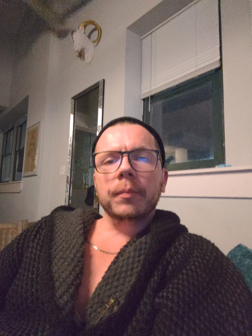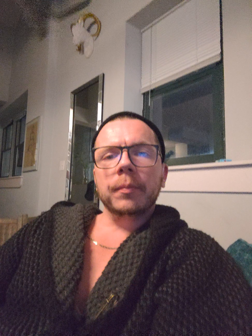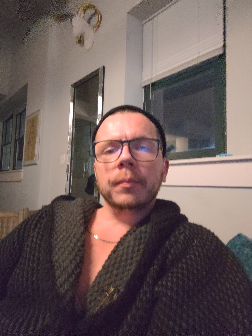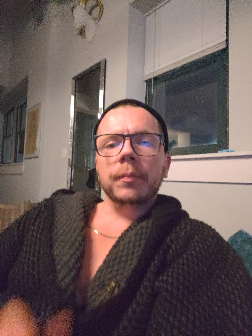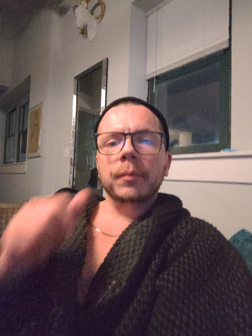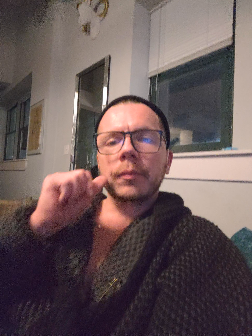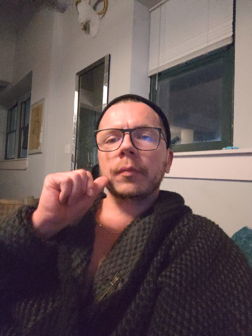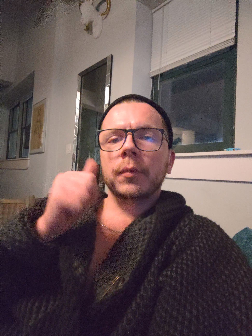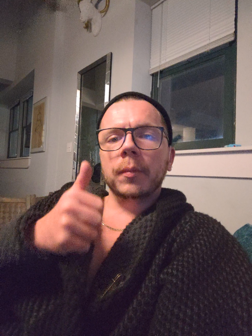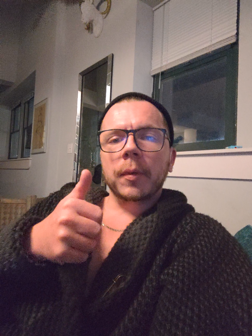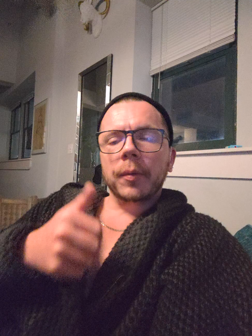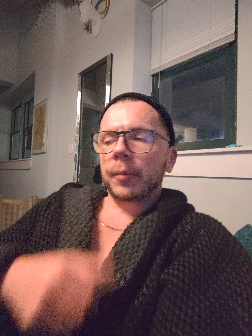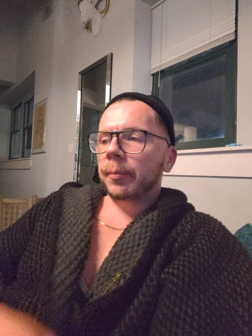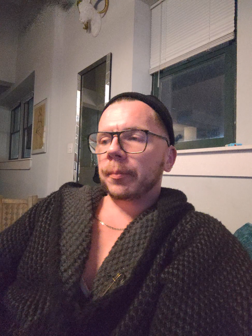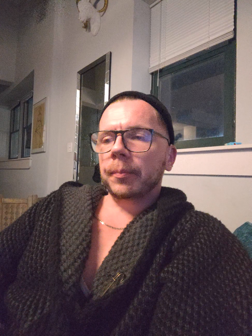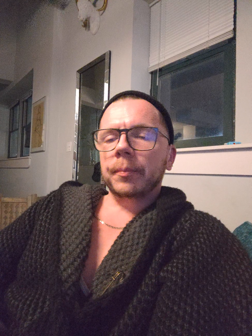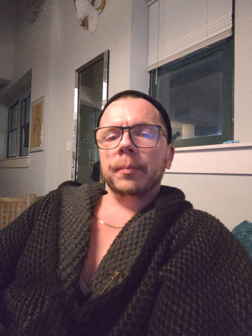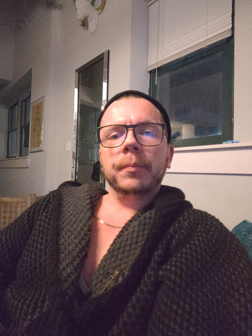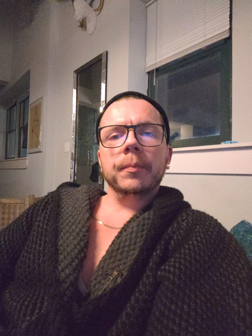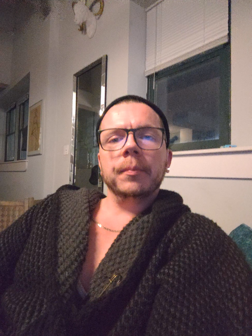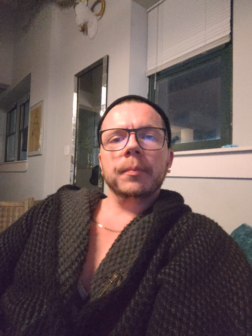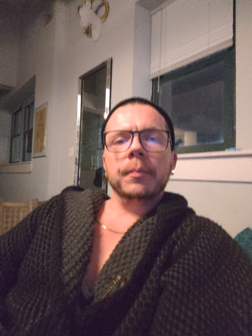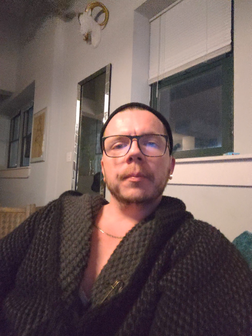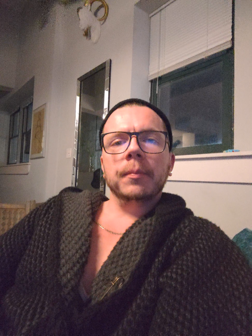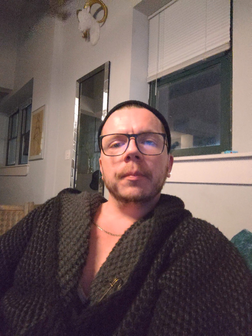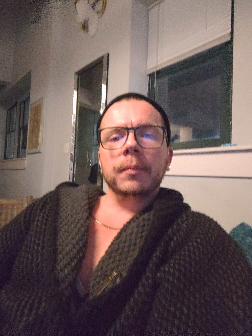tomorrow